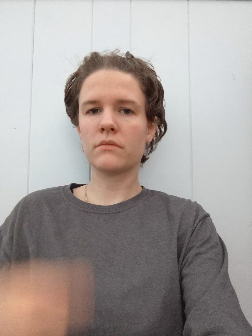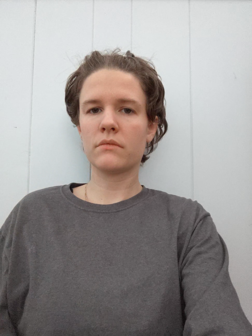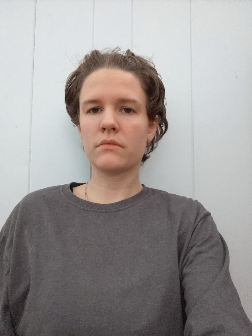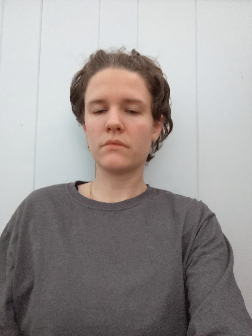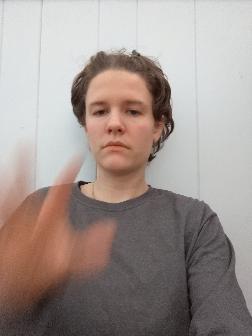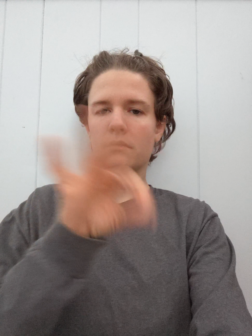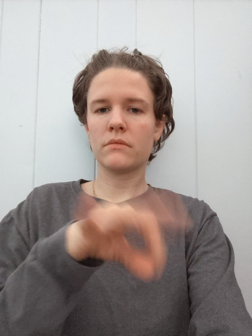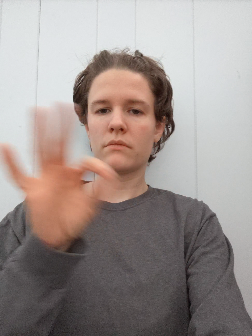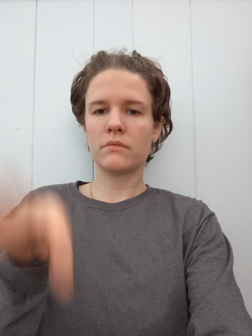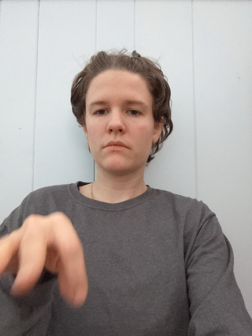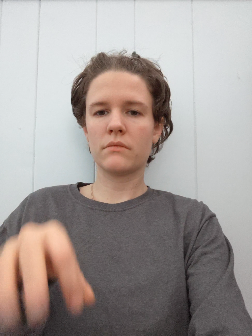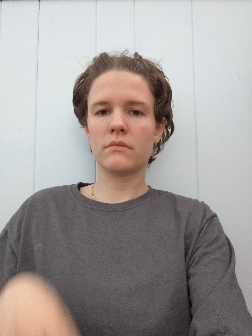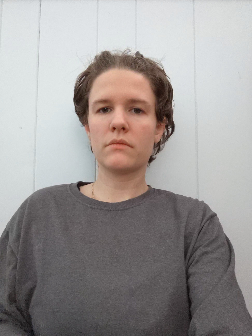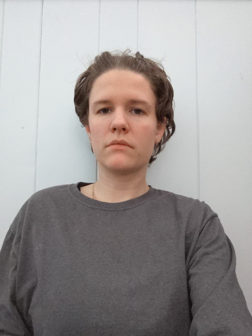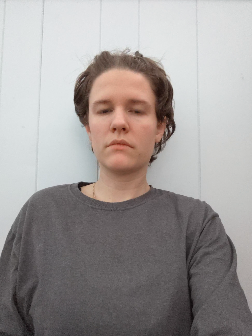french fries